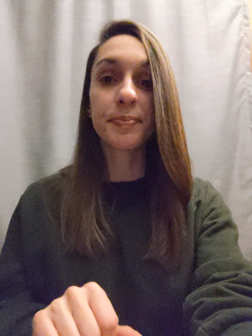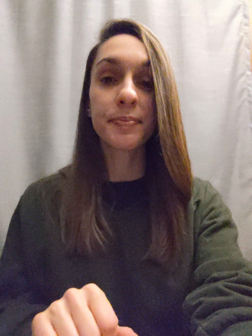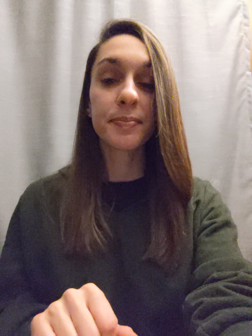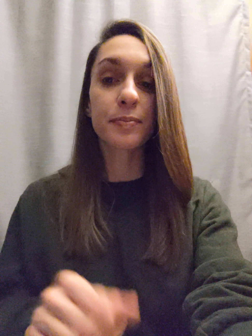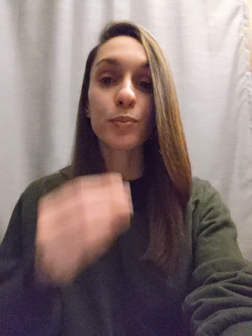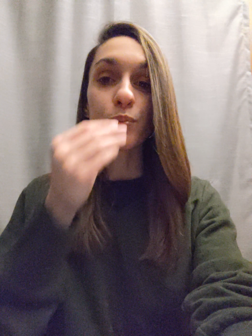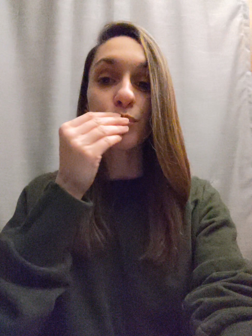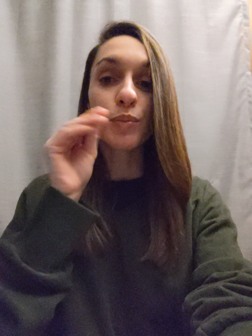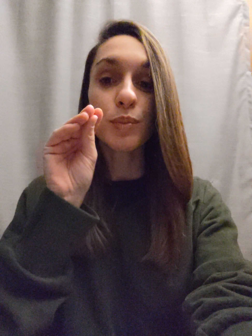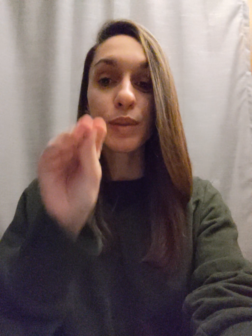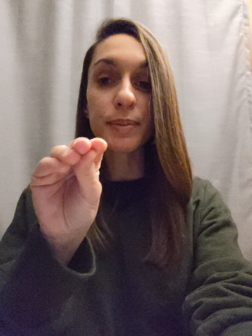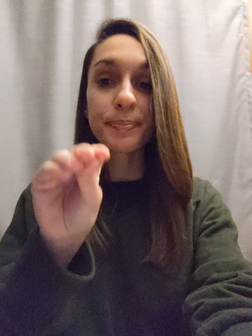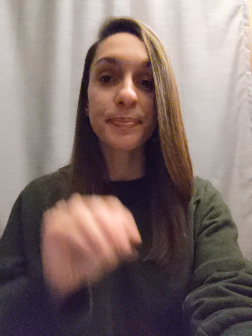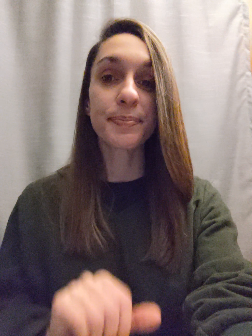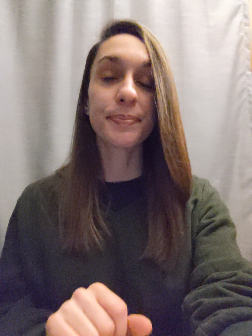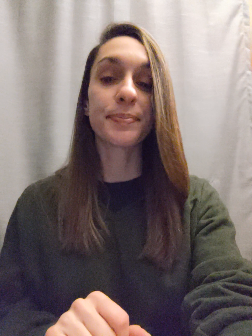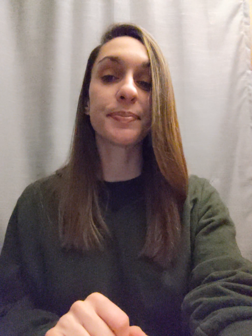kiss